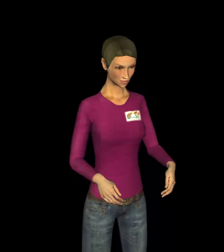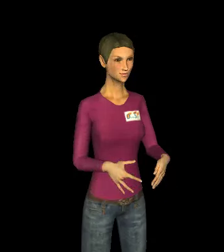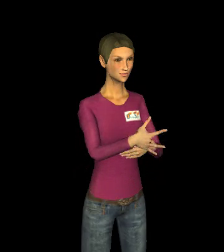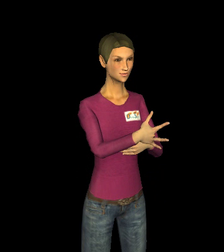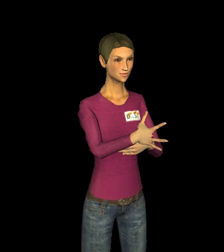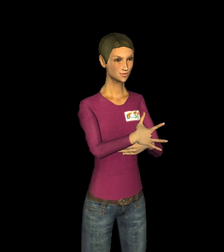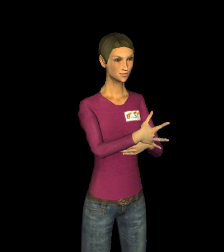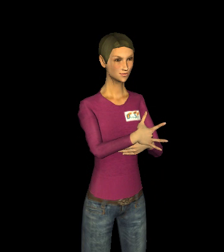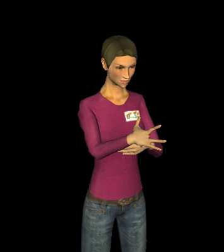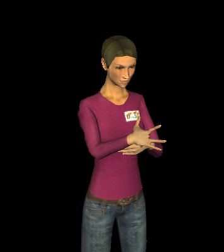تأخر